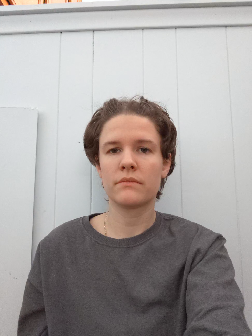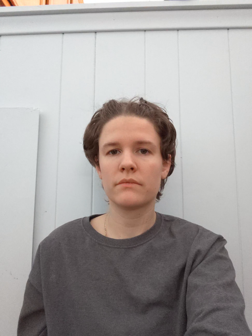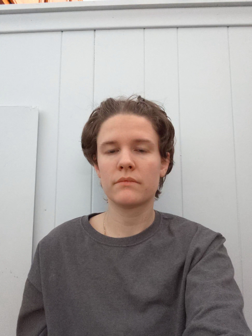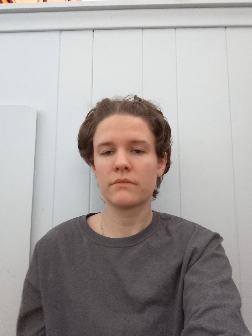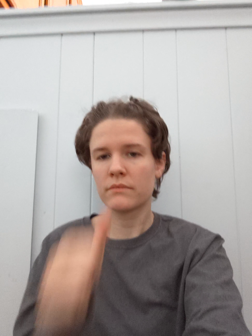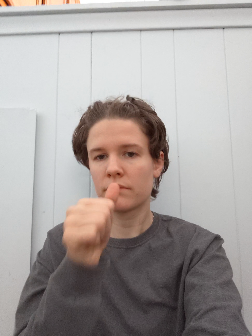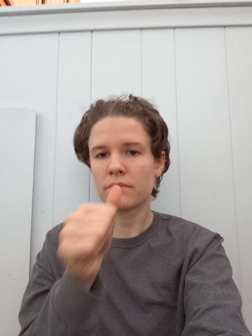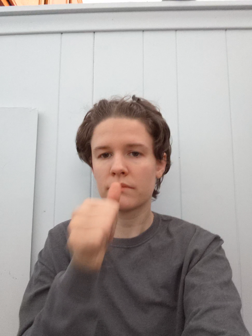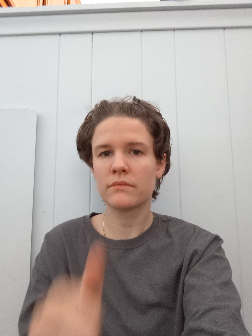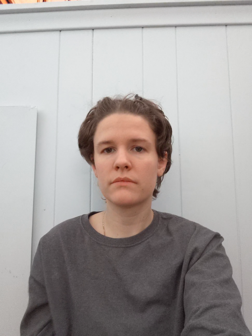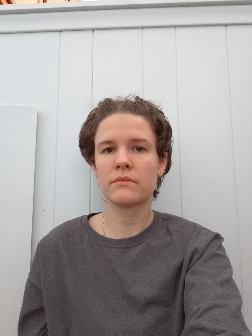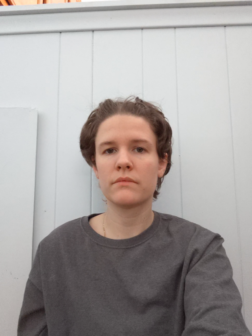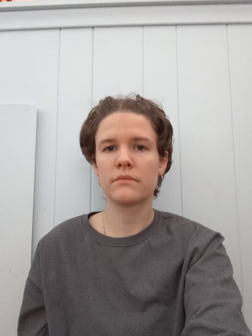nuts